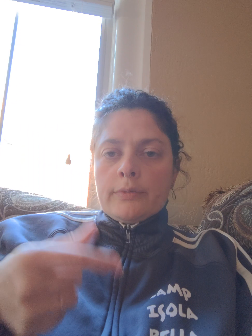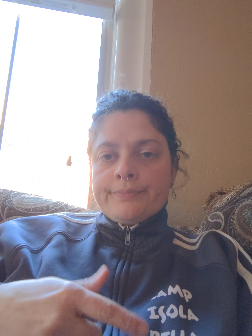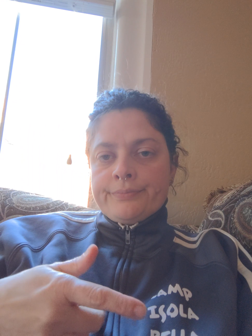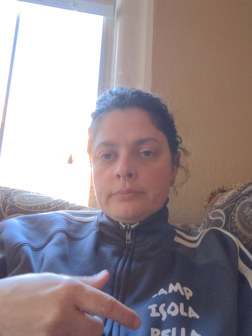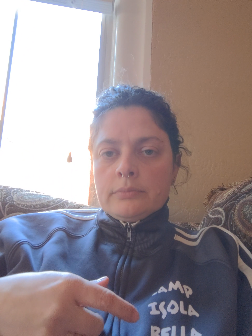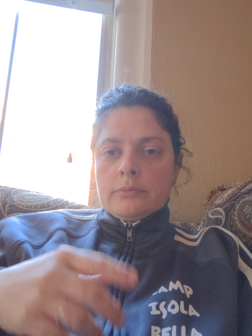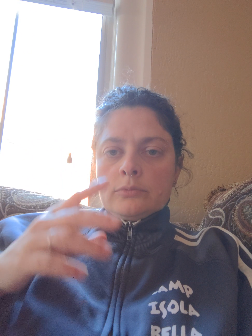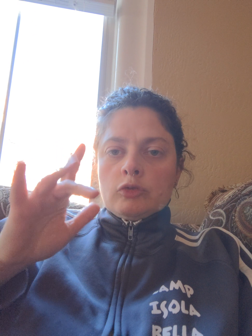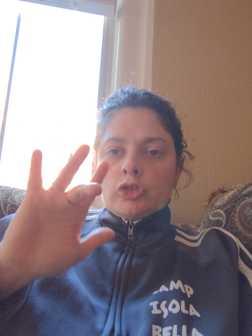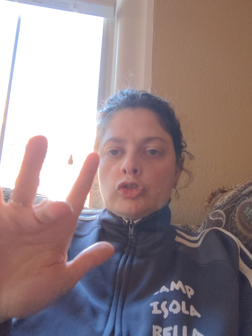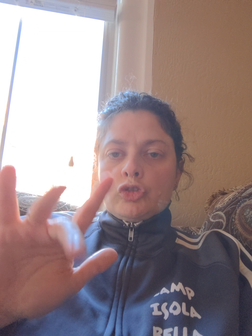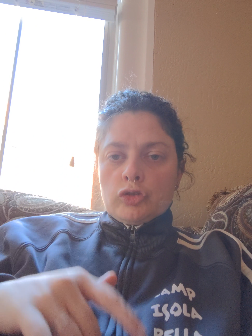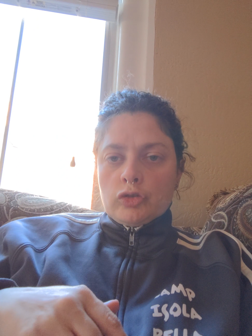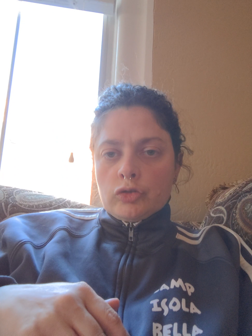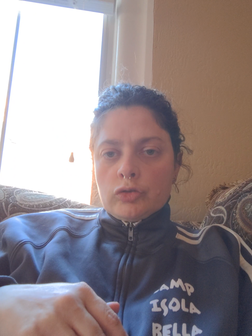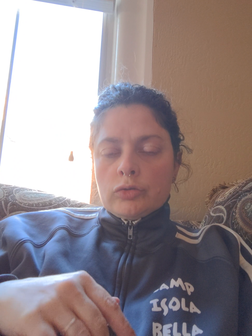touch